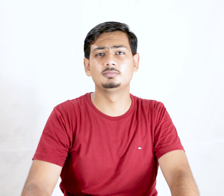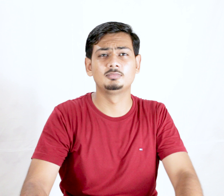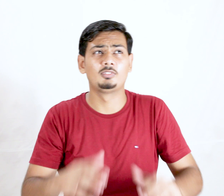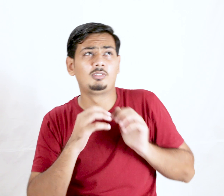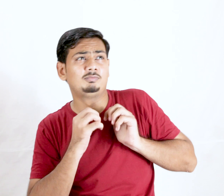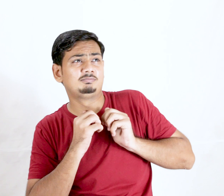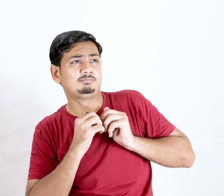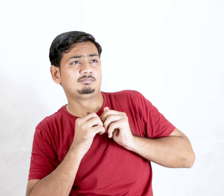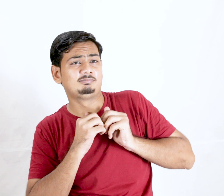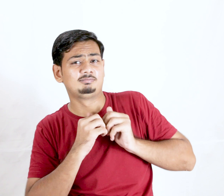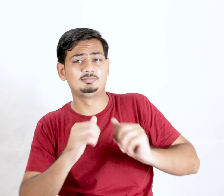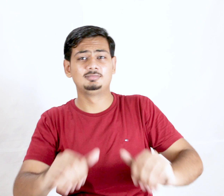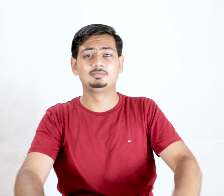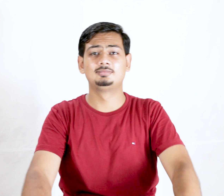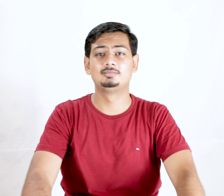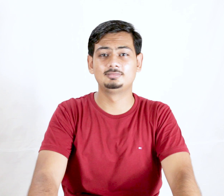scared